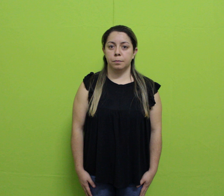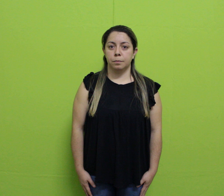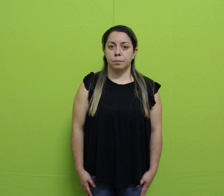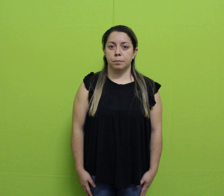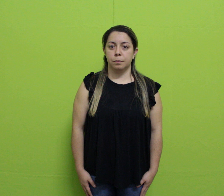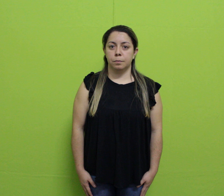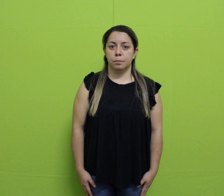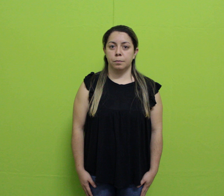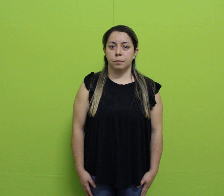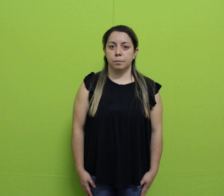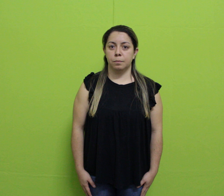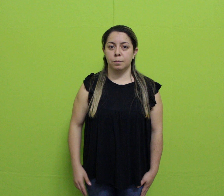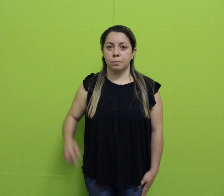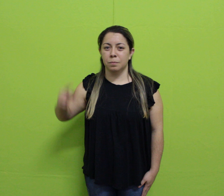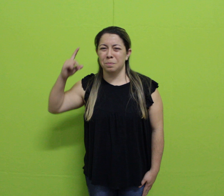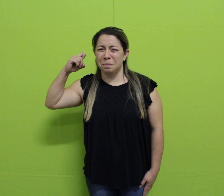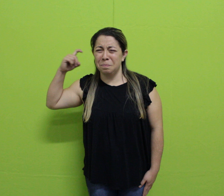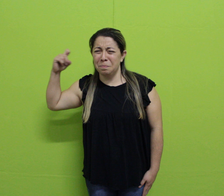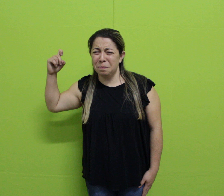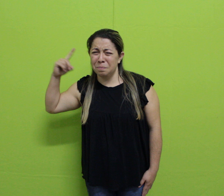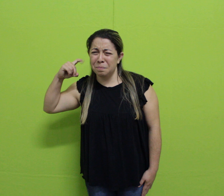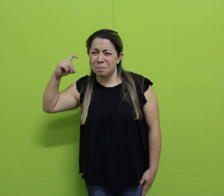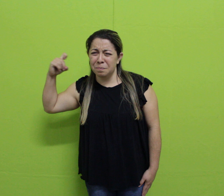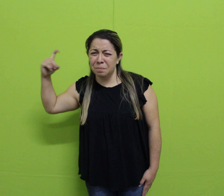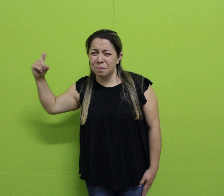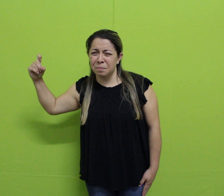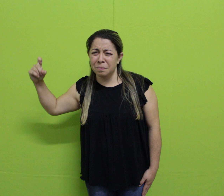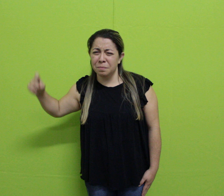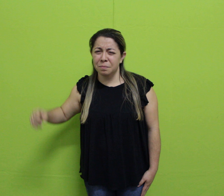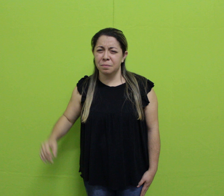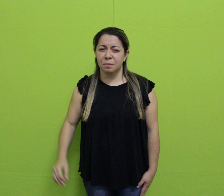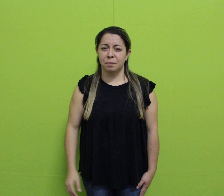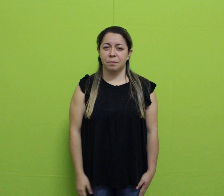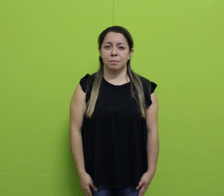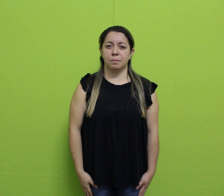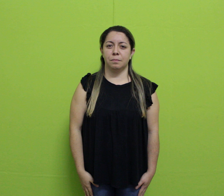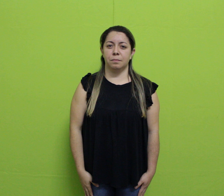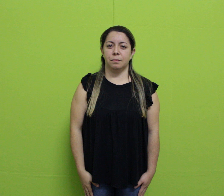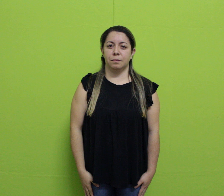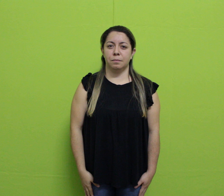barulho